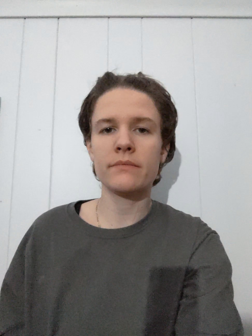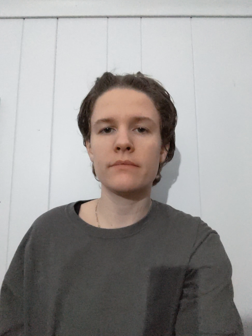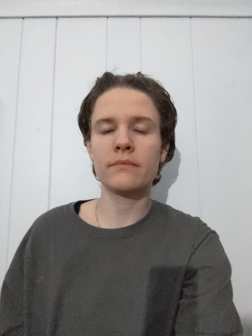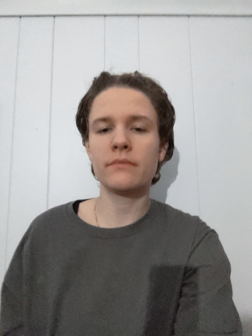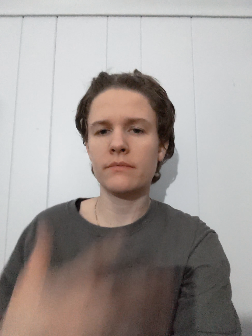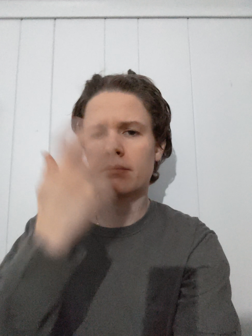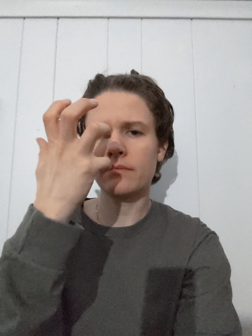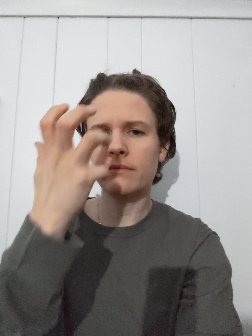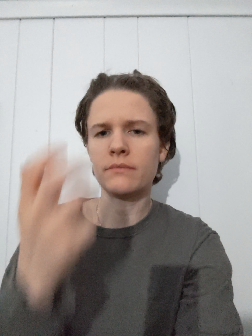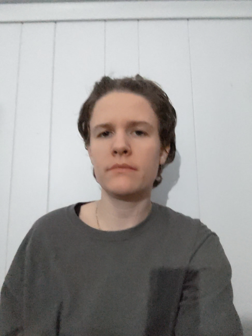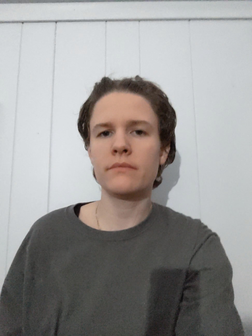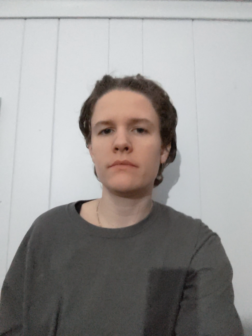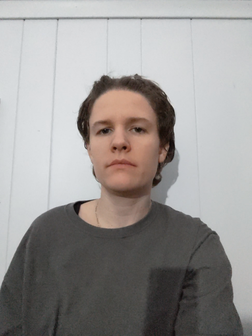mad